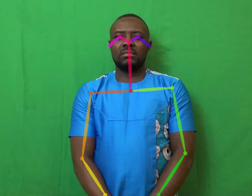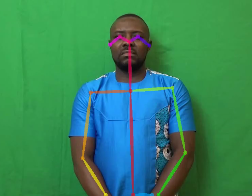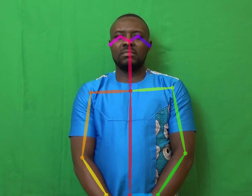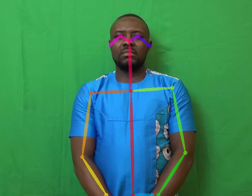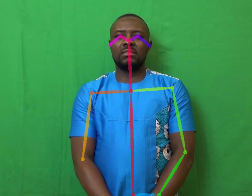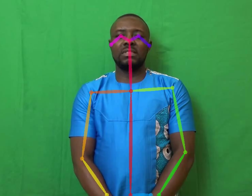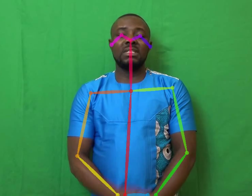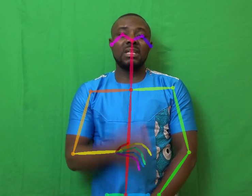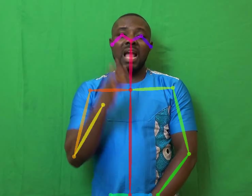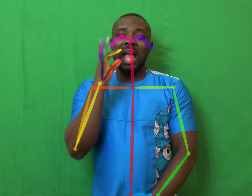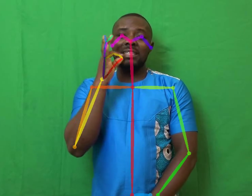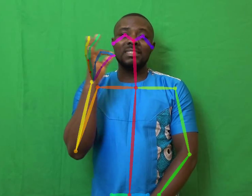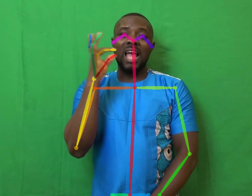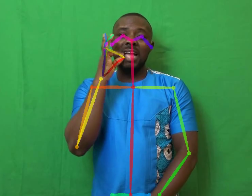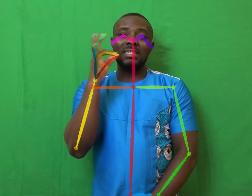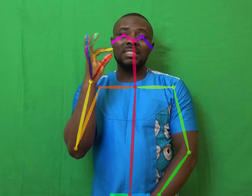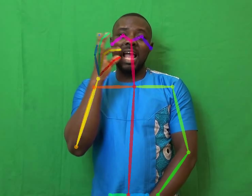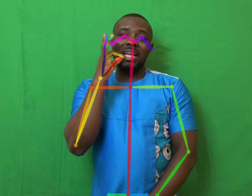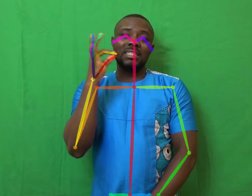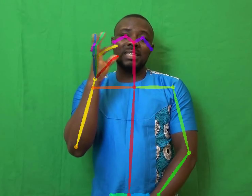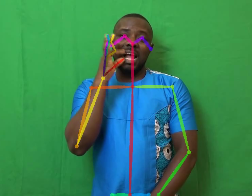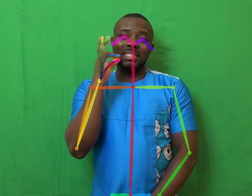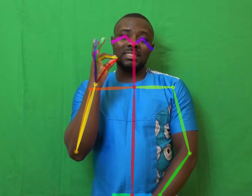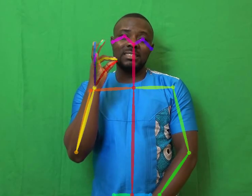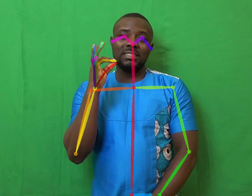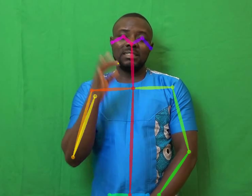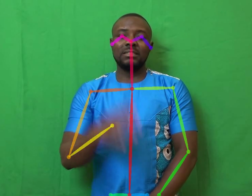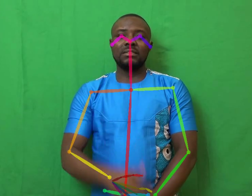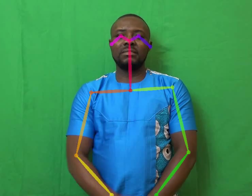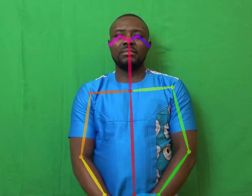chewing gum